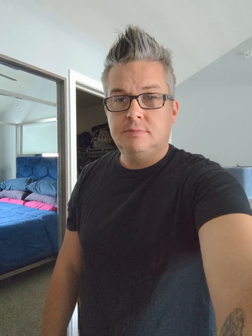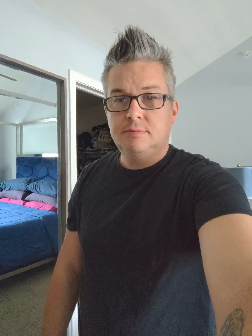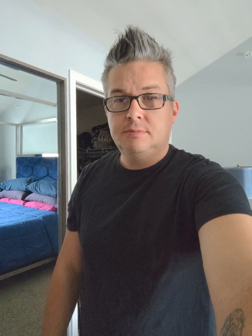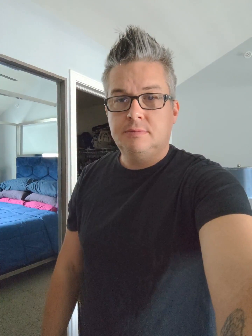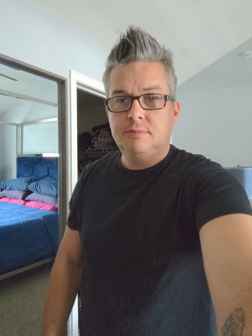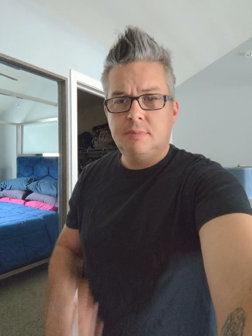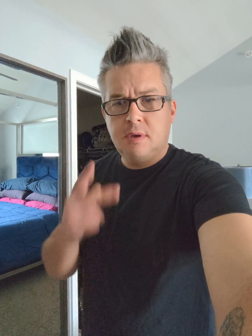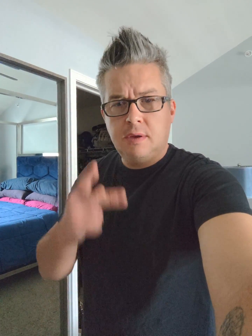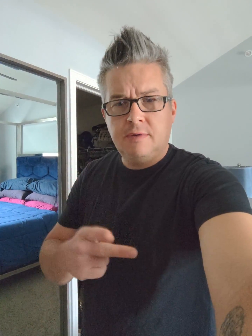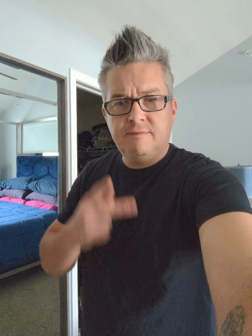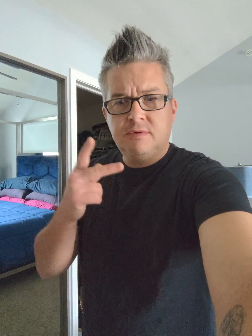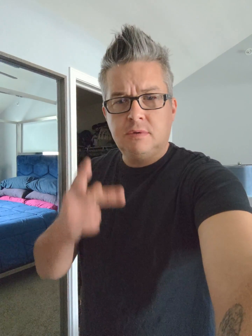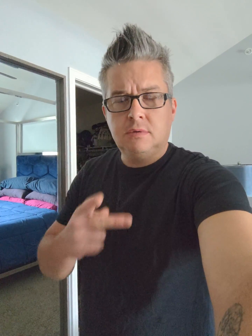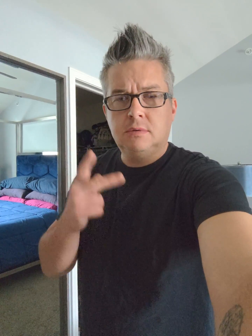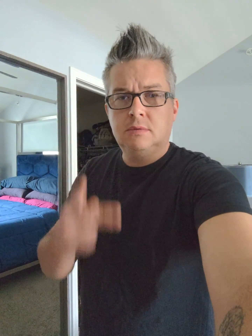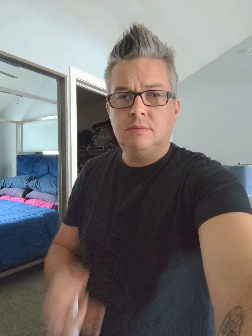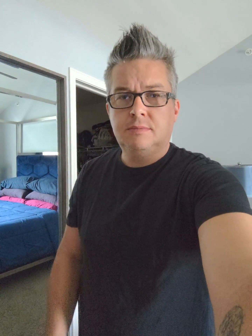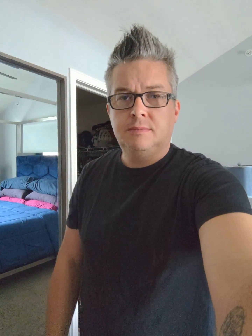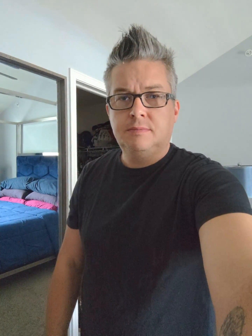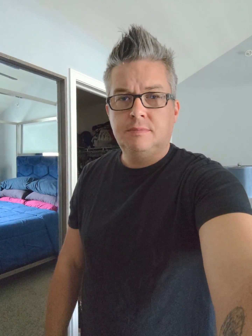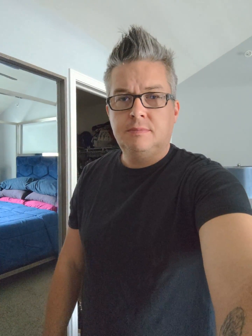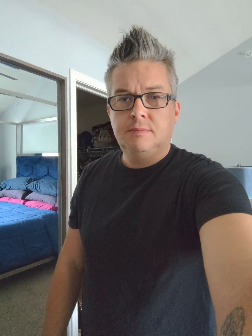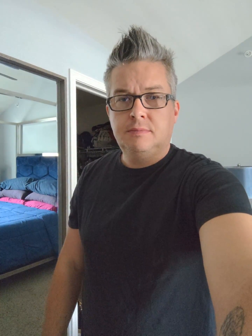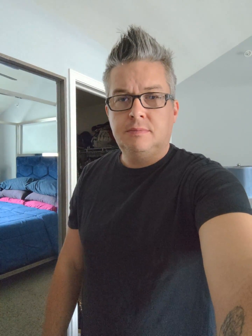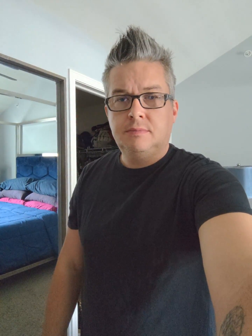careful